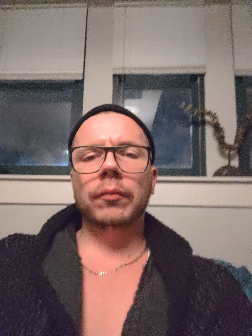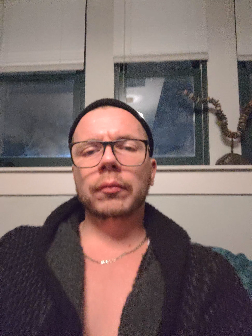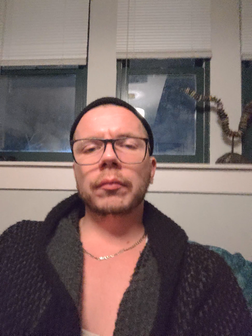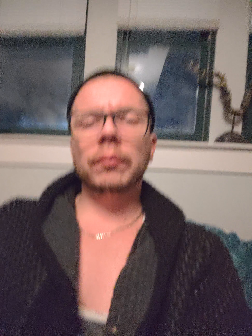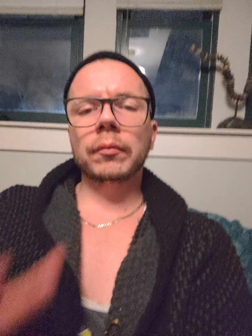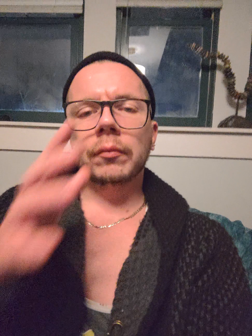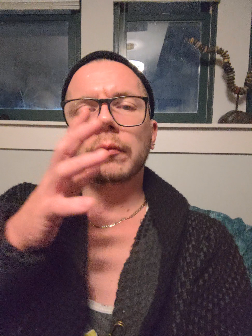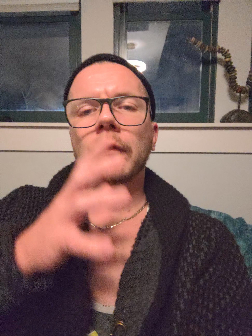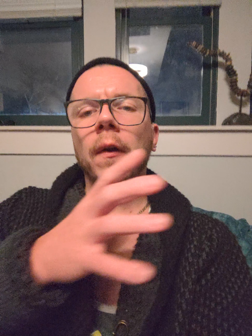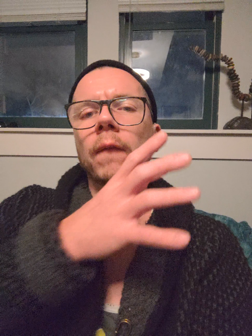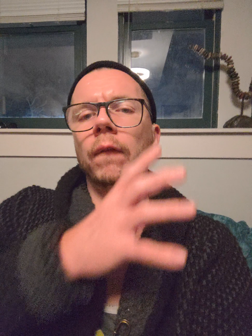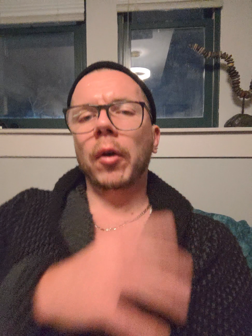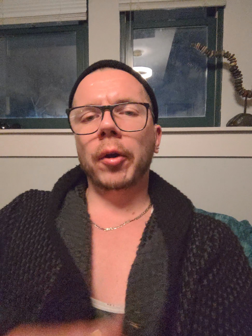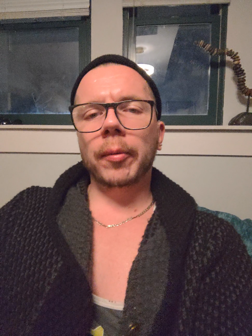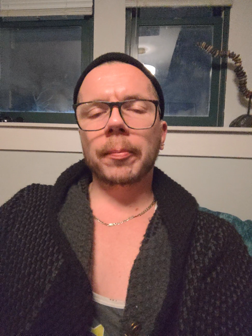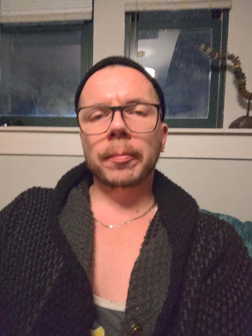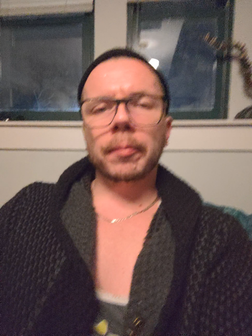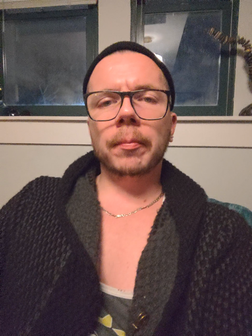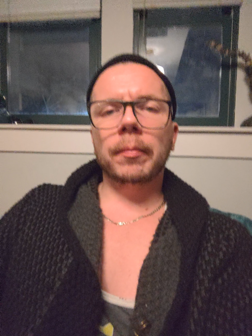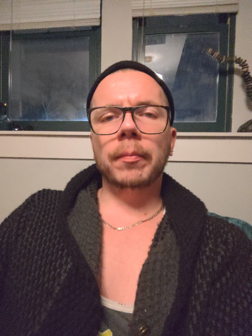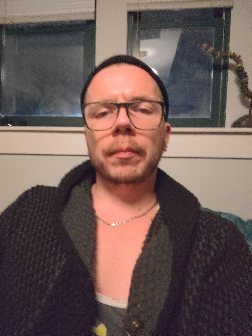farm